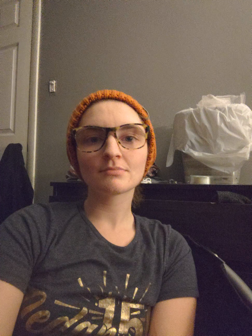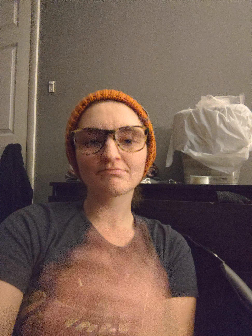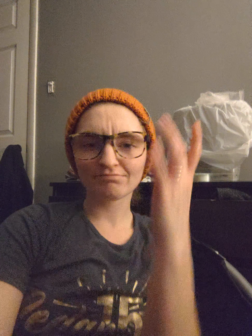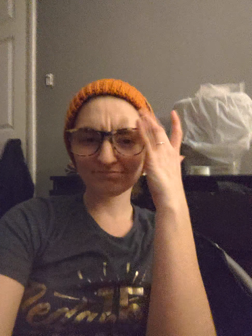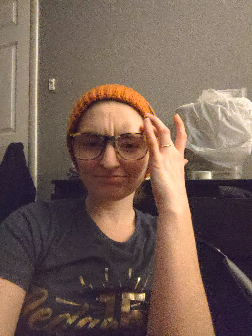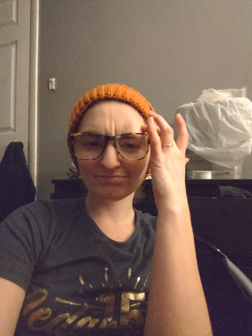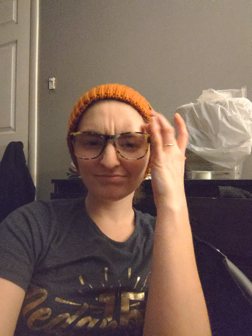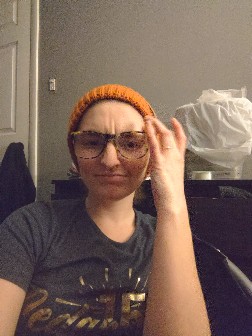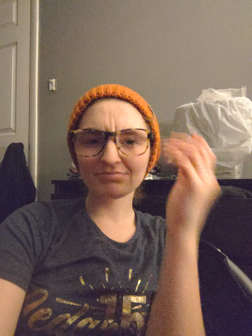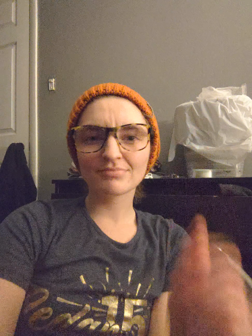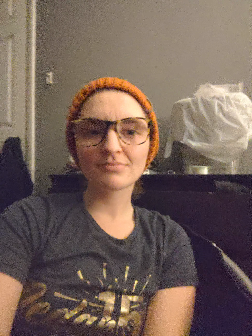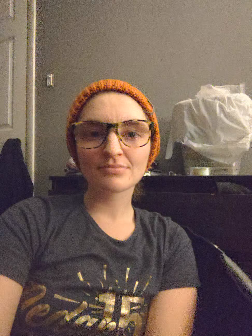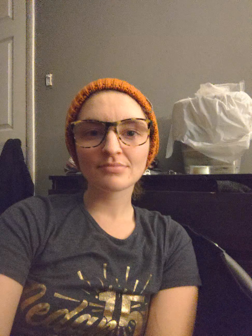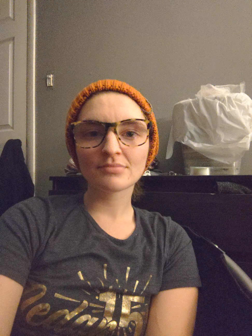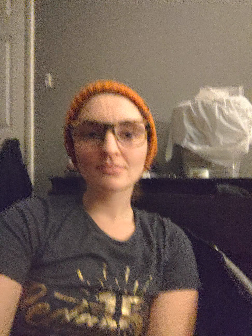sick